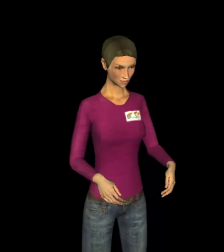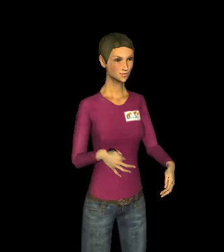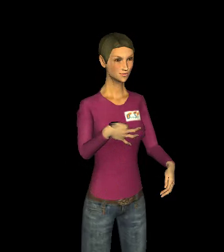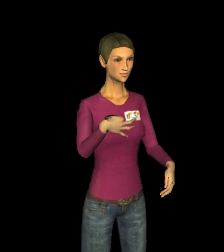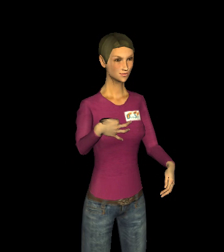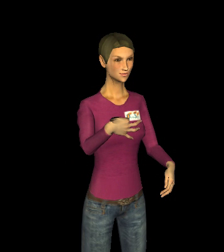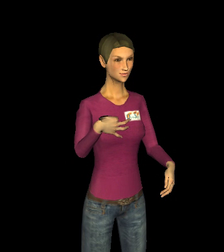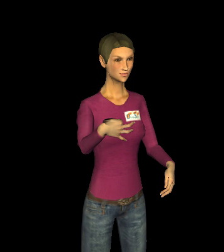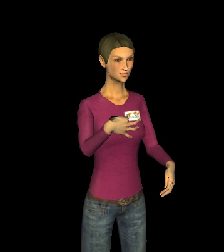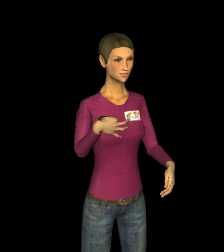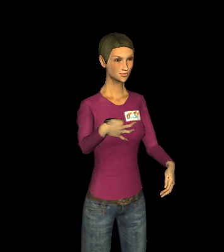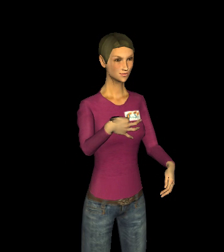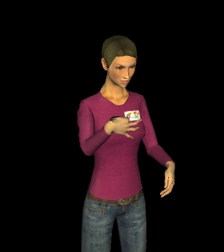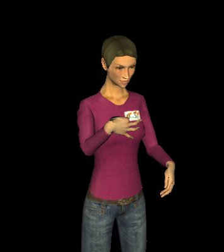تلقائي